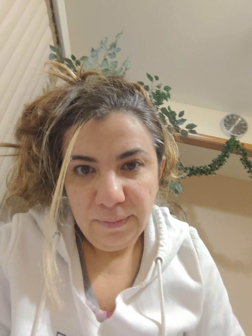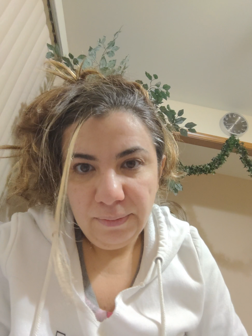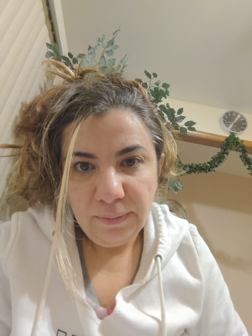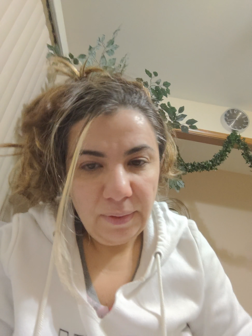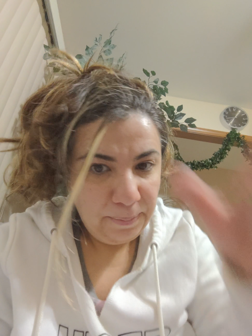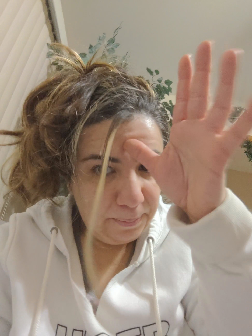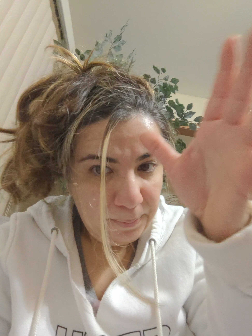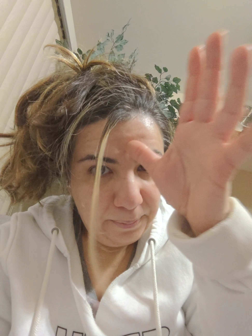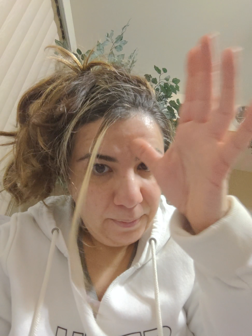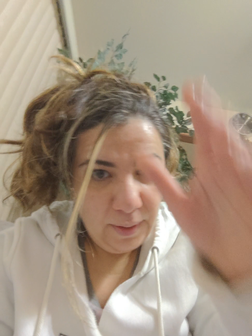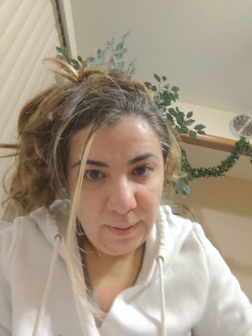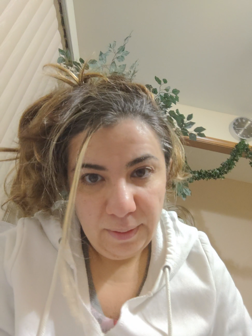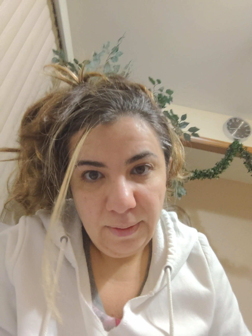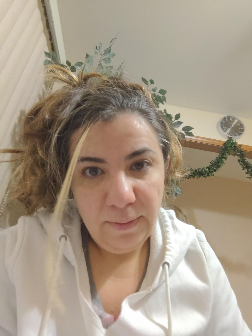dad